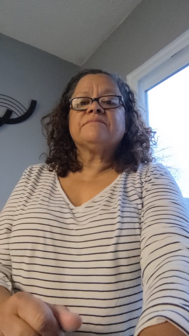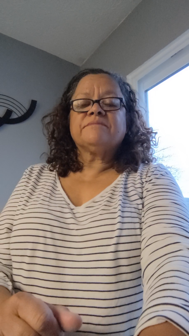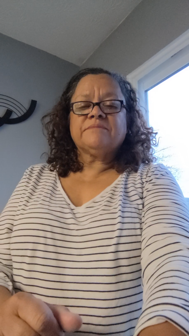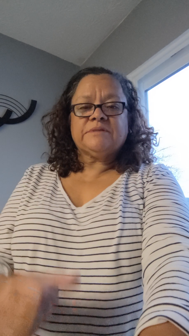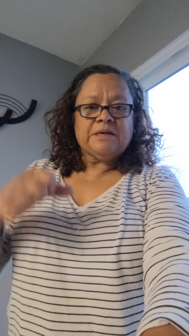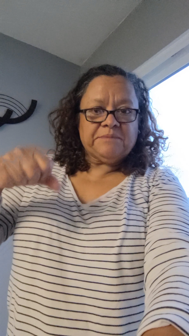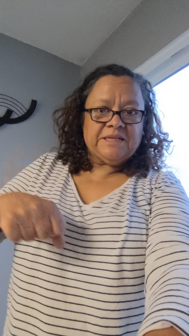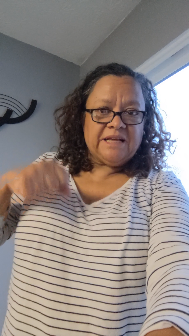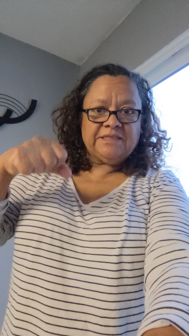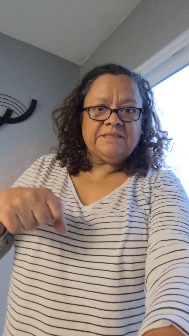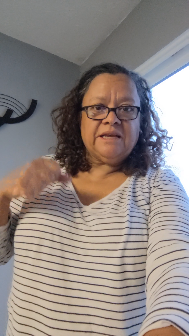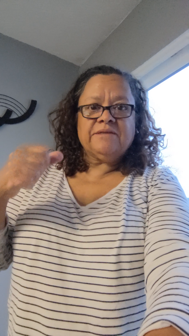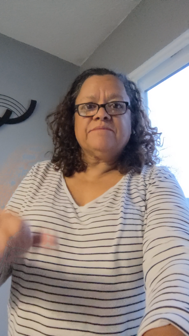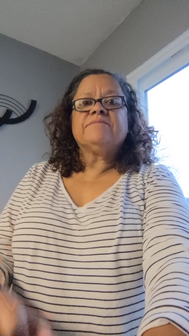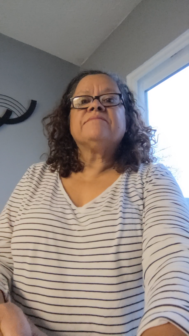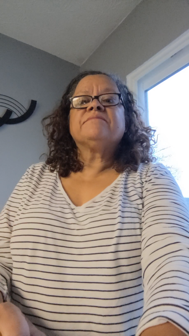bicycle